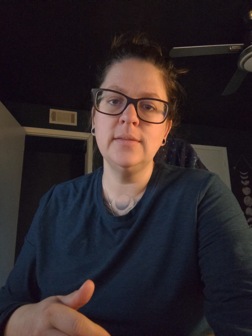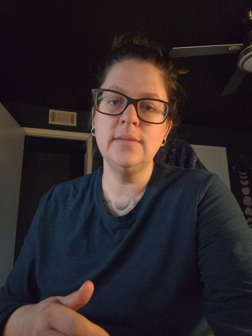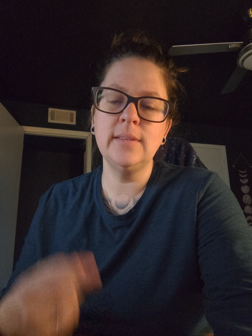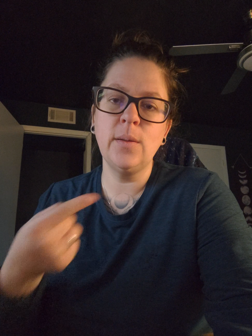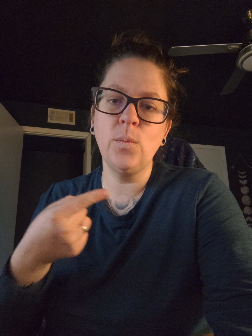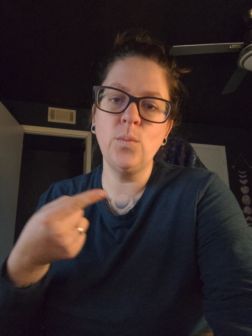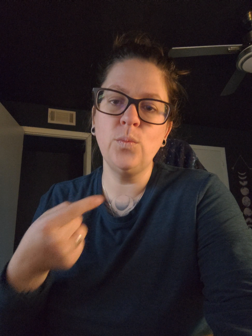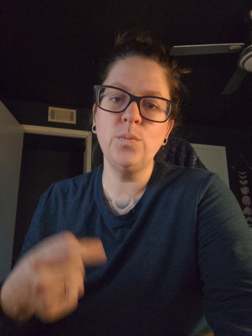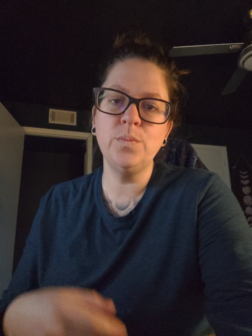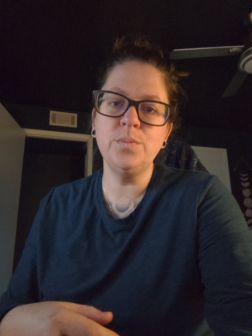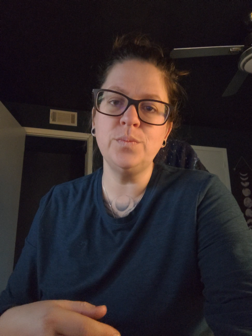owie